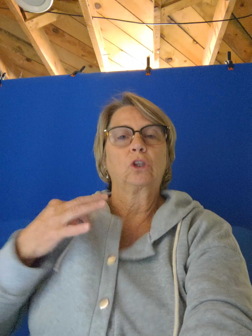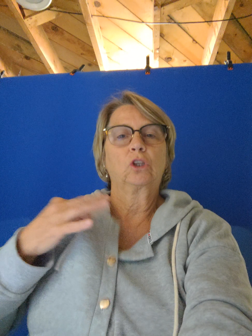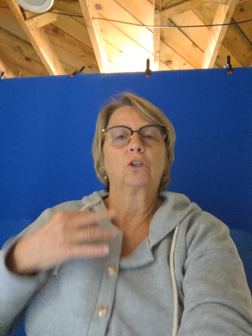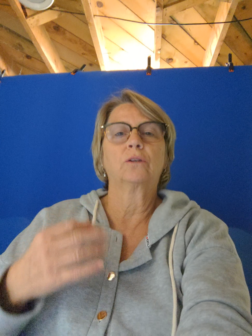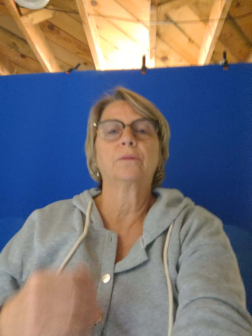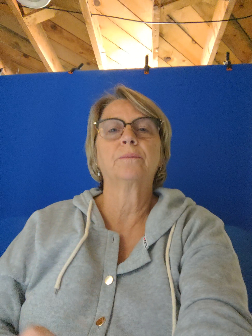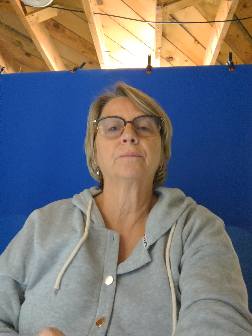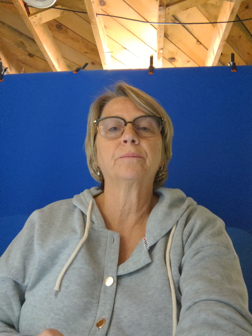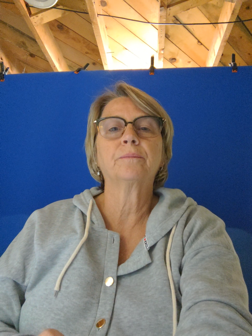shirt